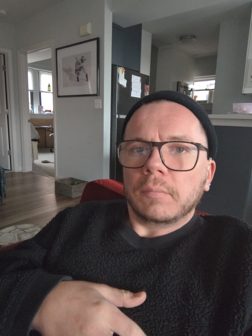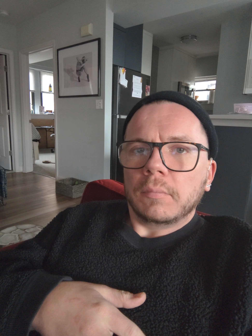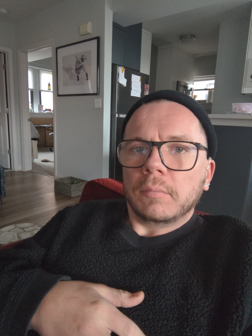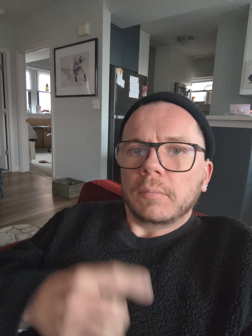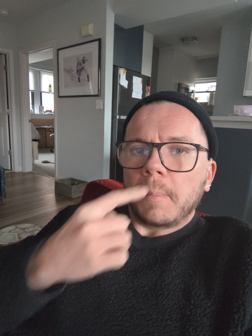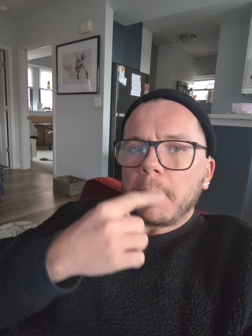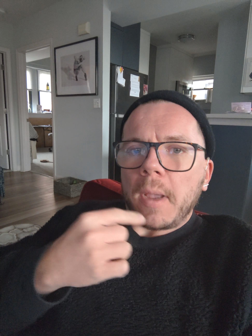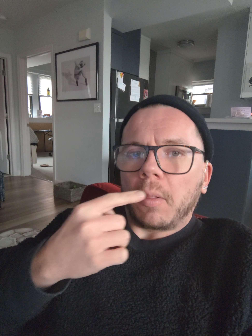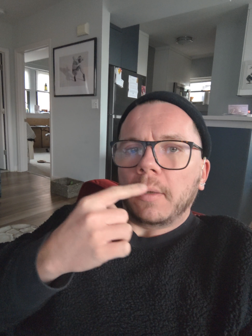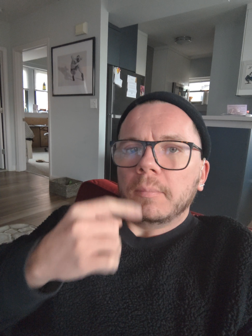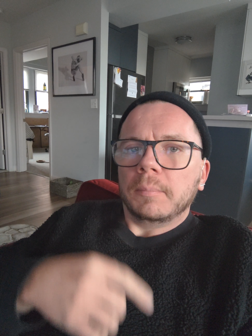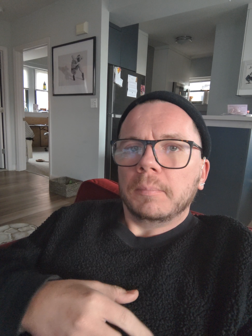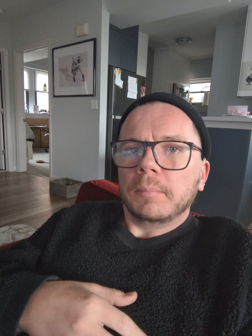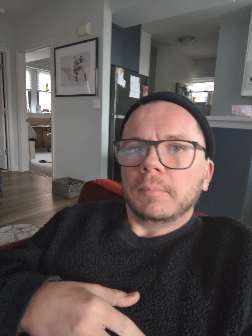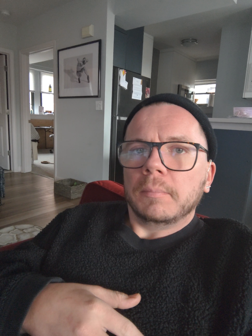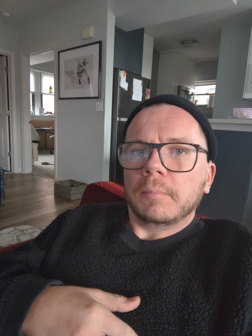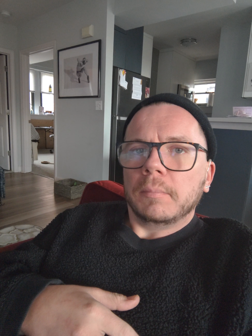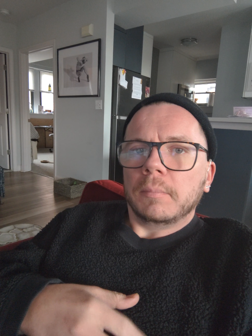mouth